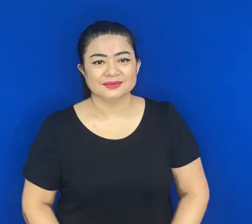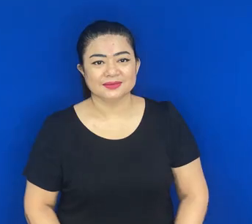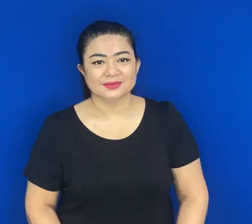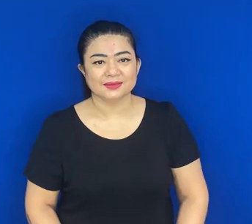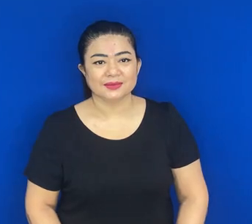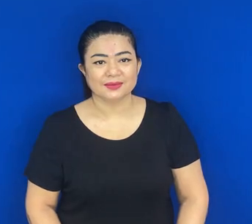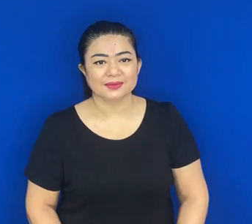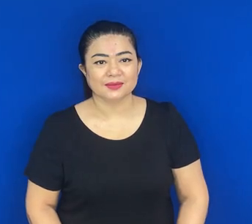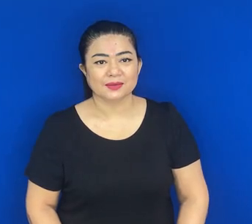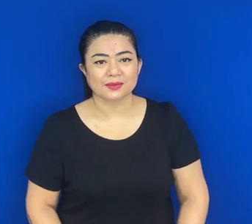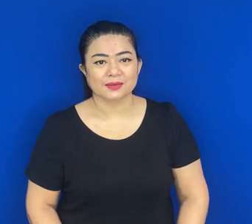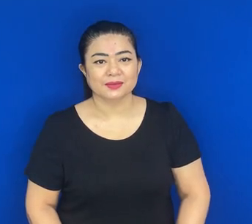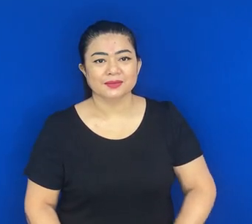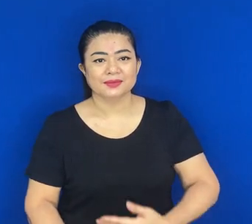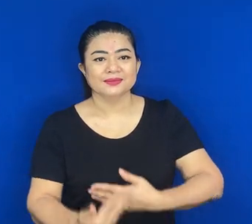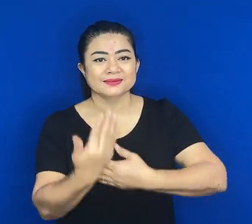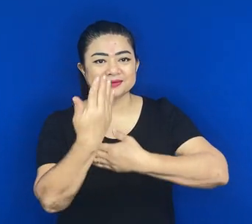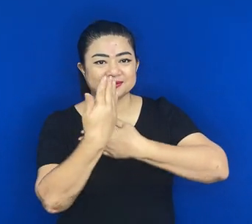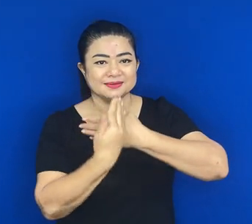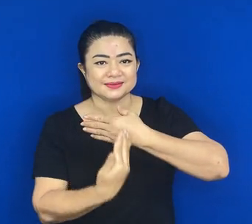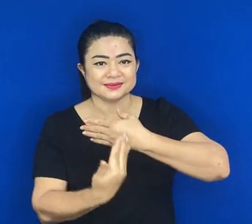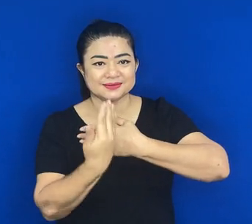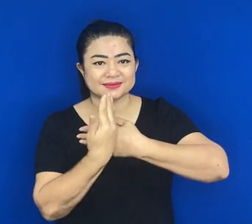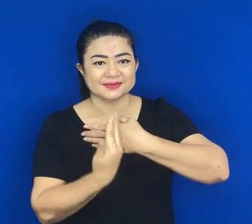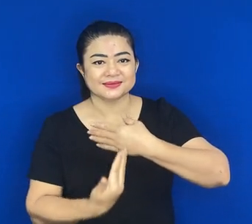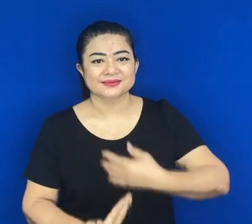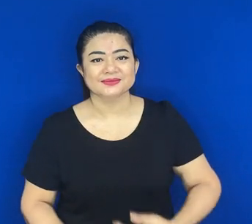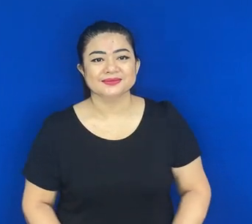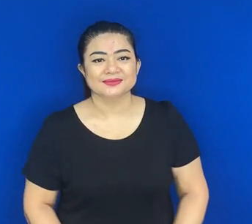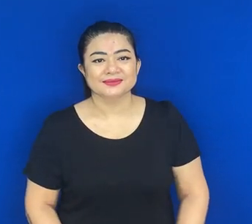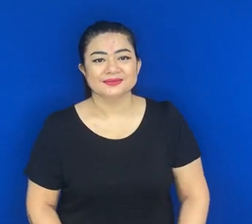bread